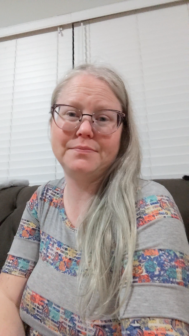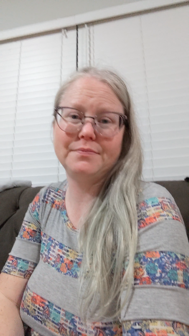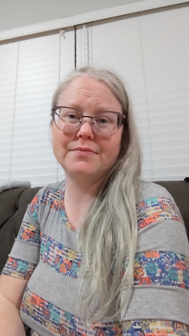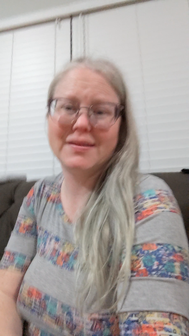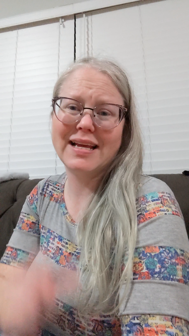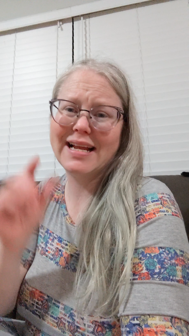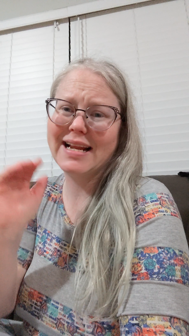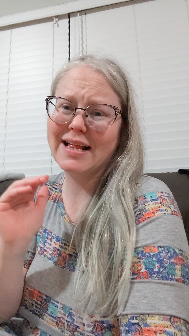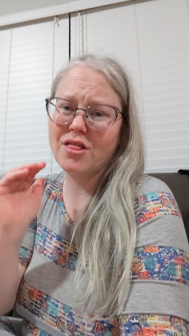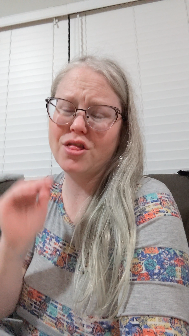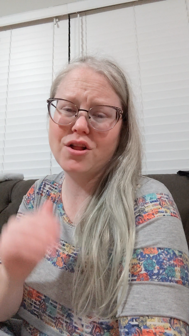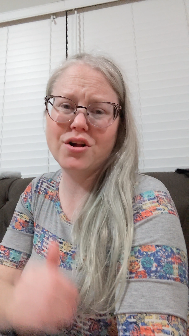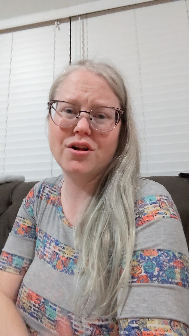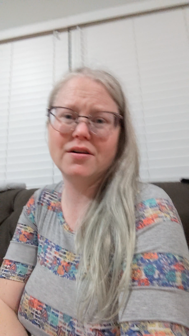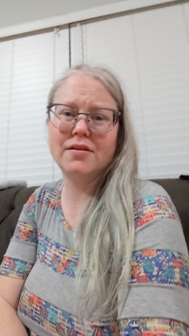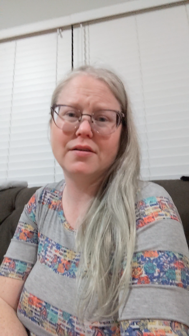little